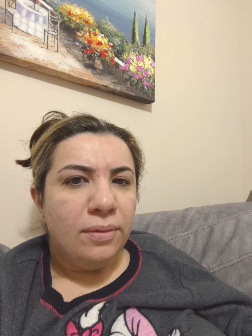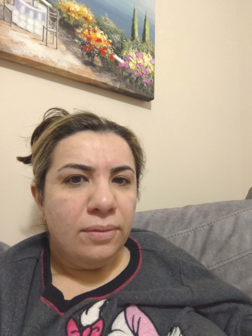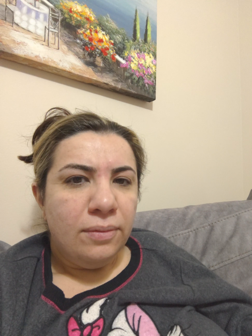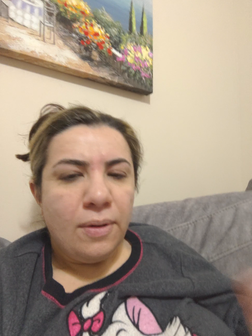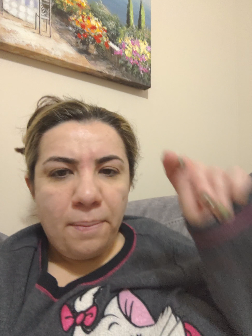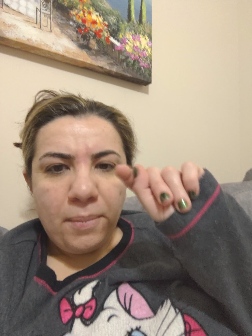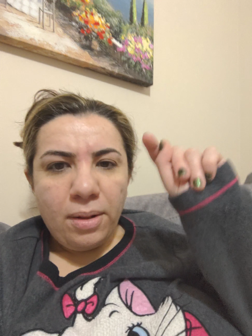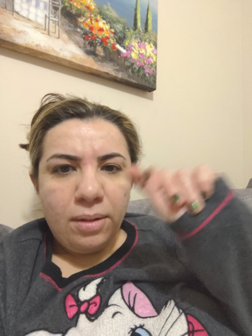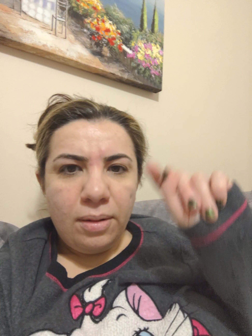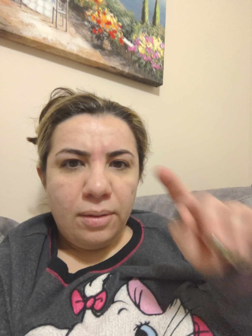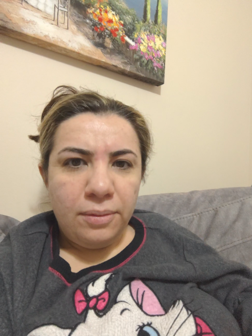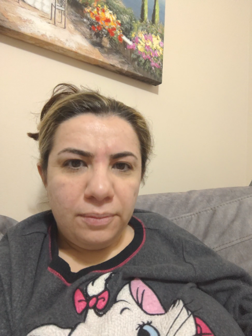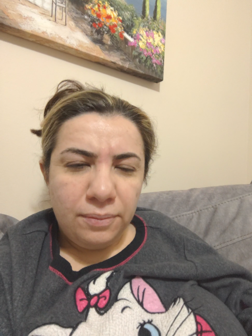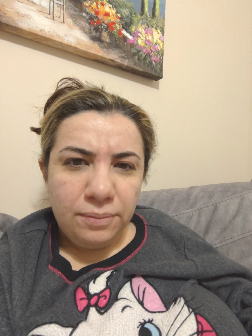potty